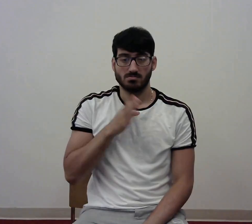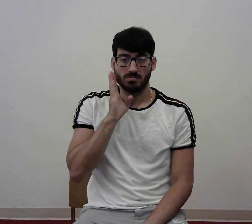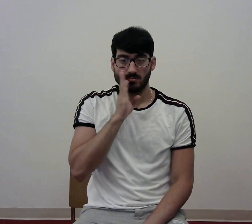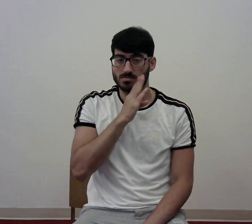ana